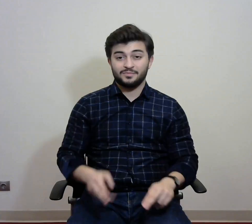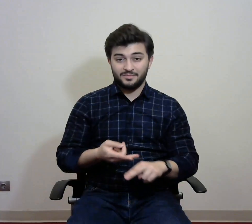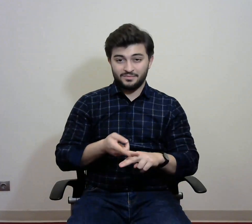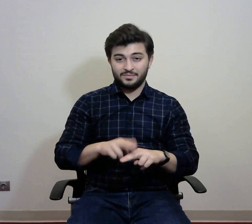bu